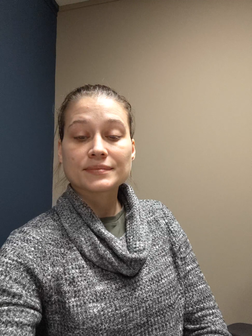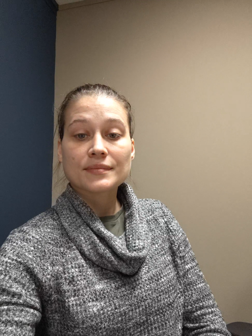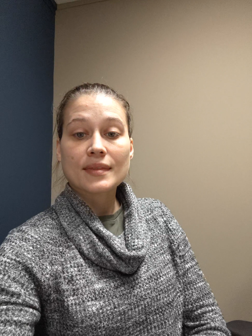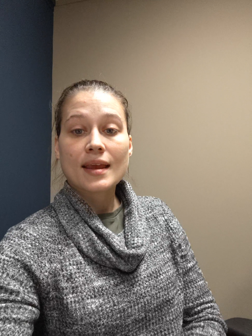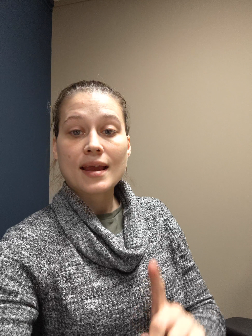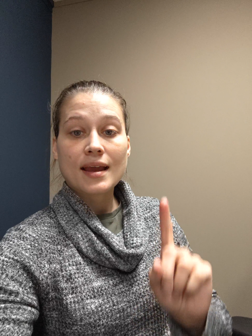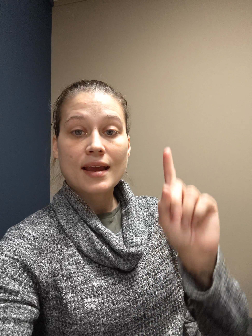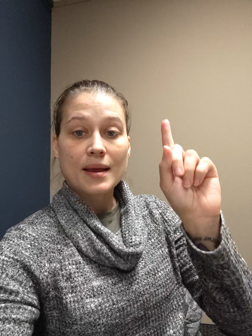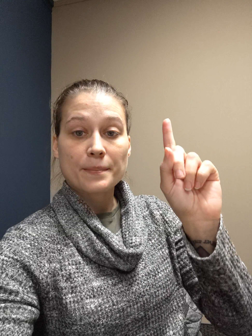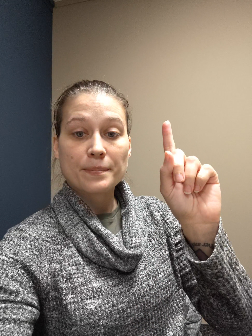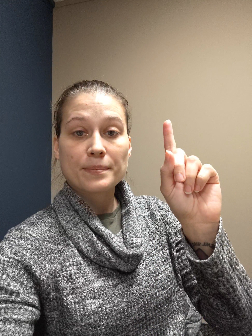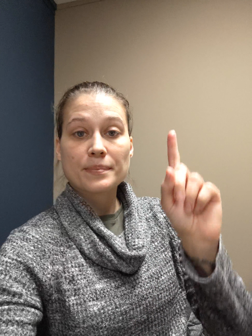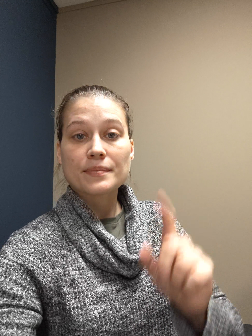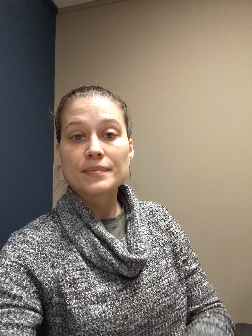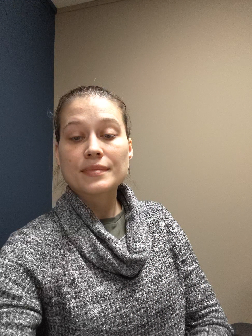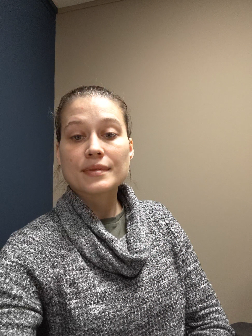up